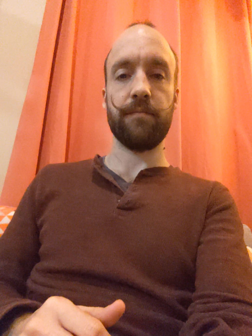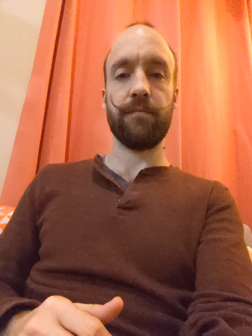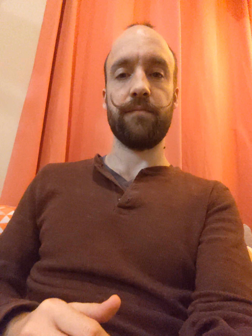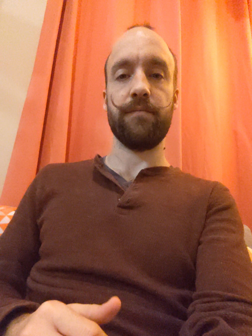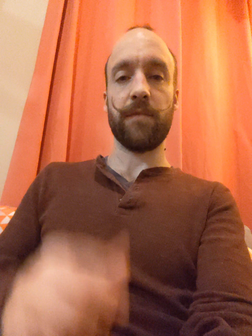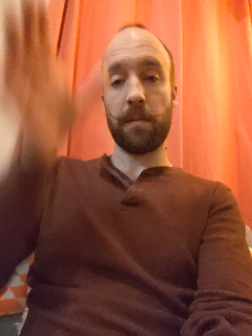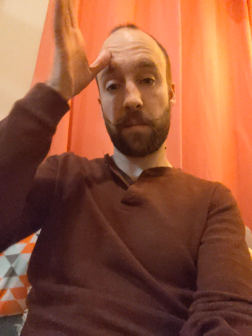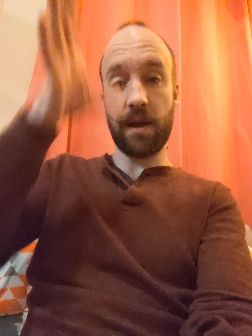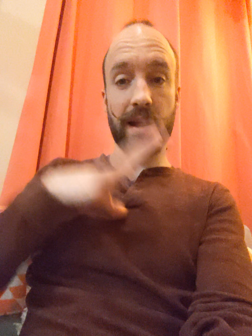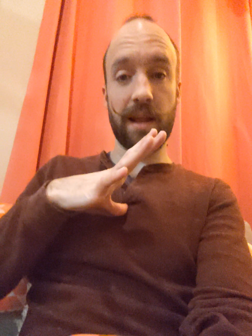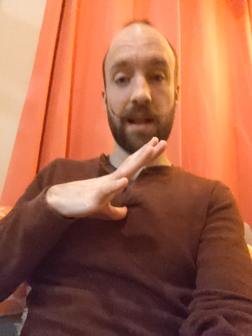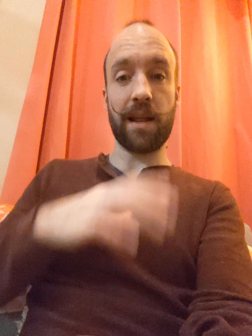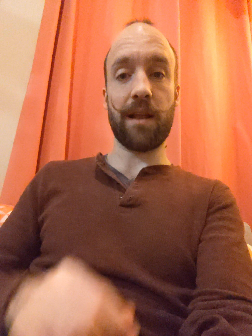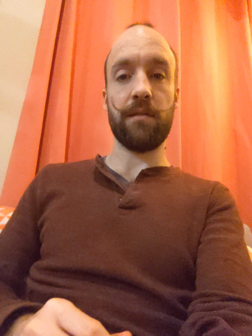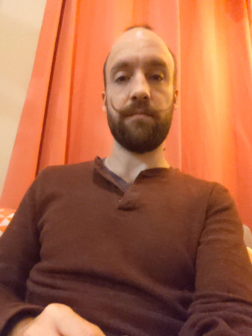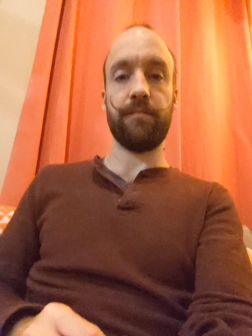man